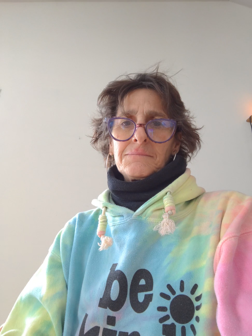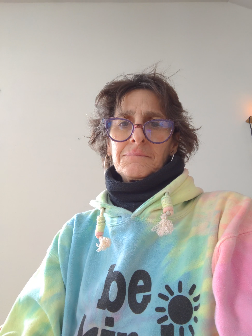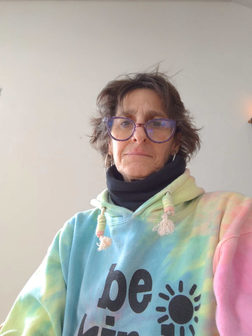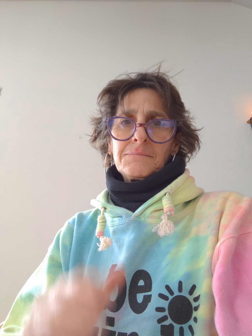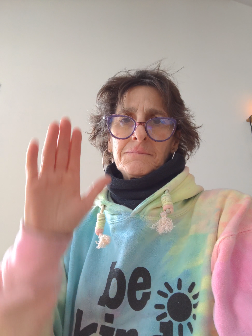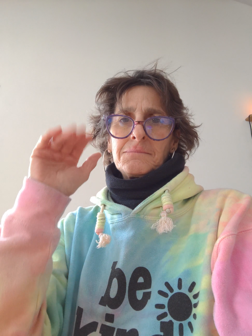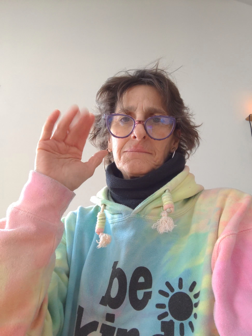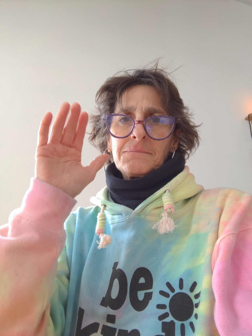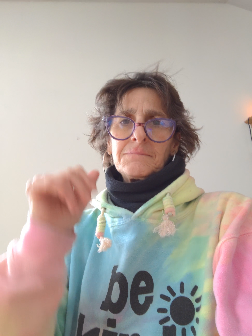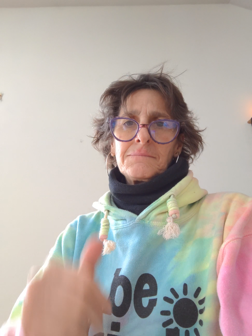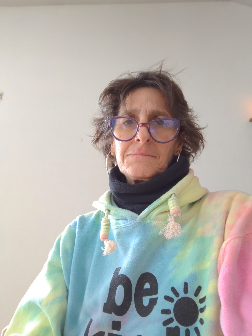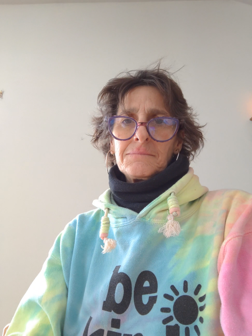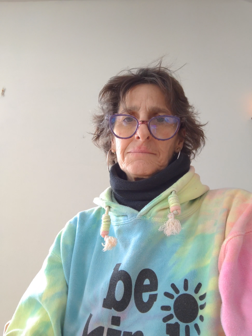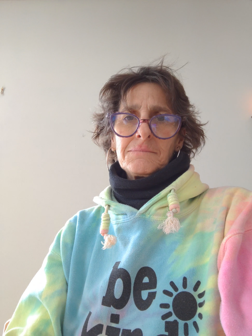bye